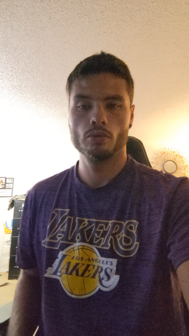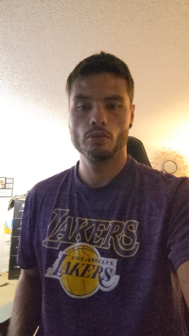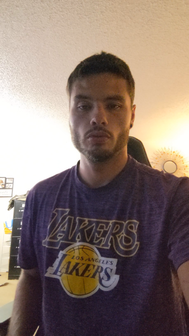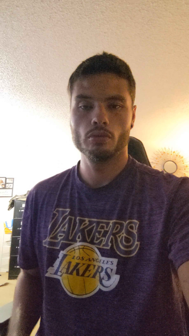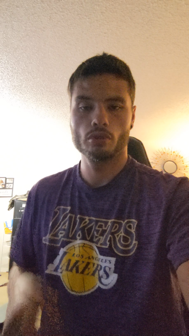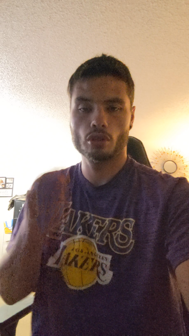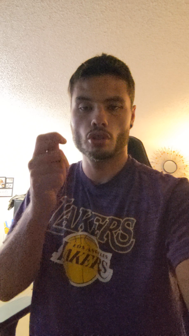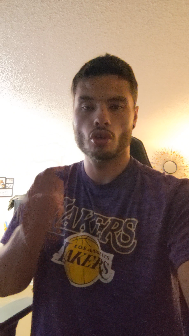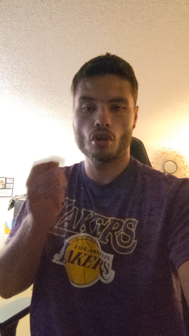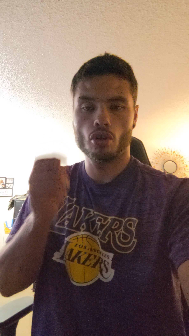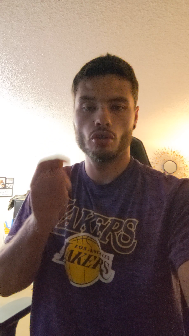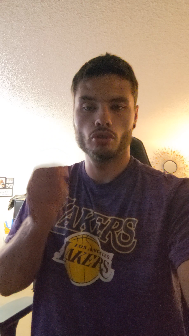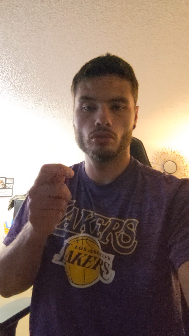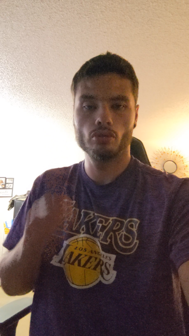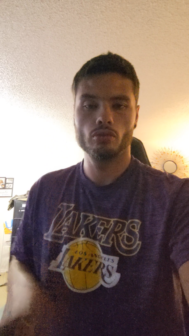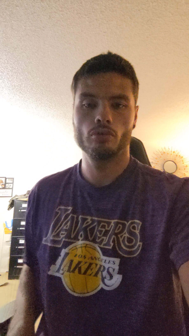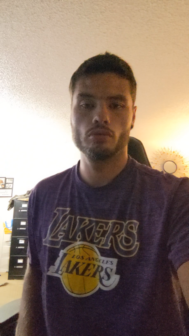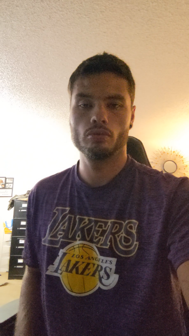cart